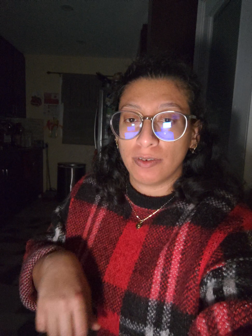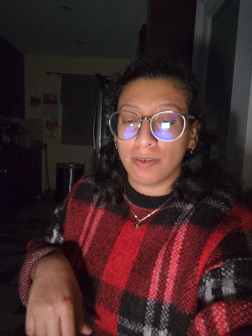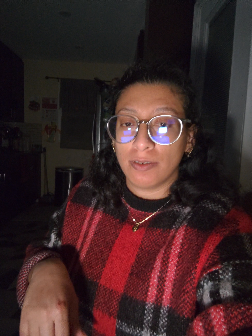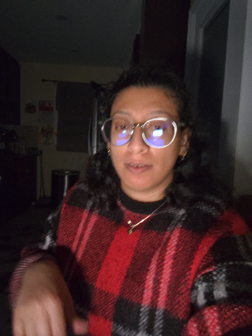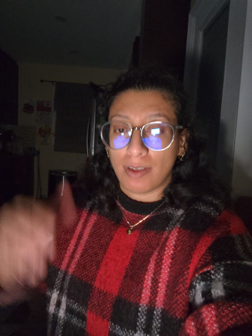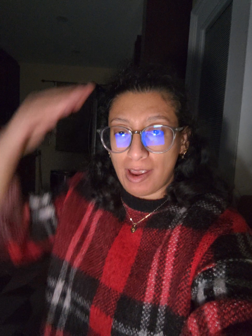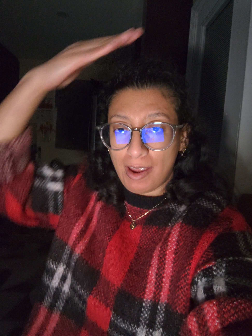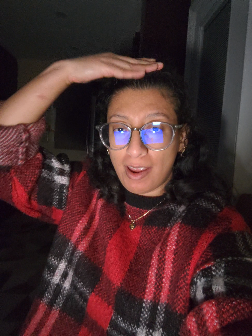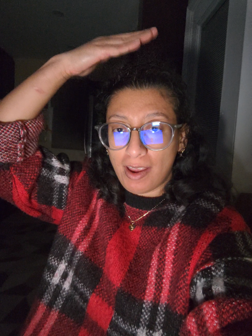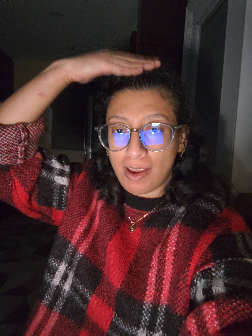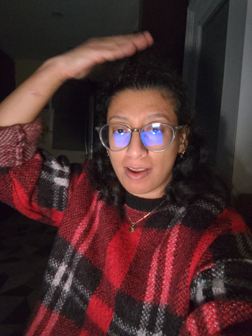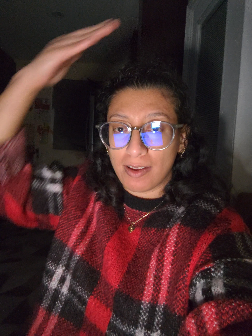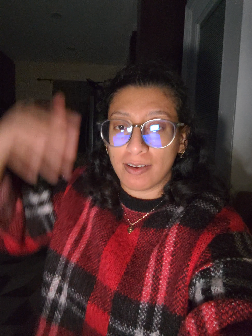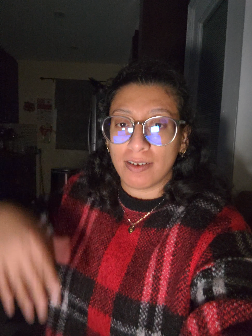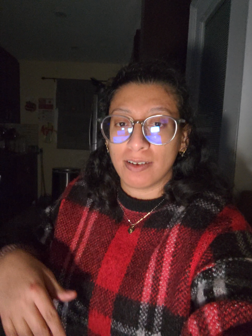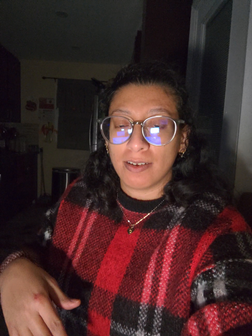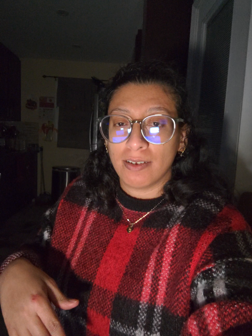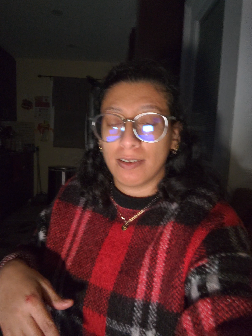hat